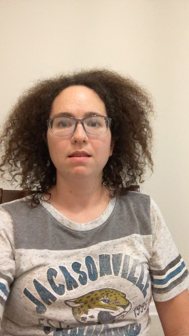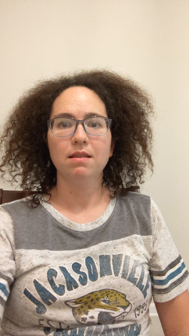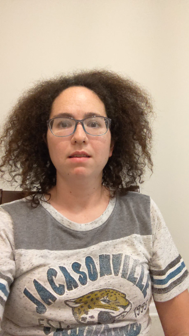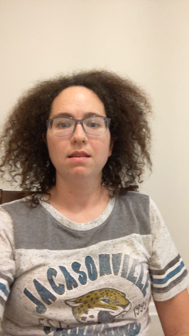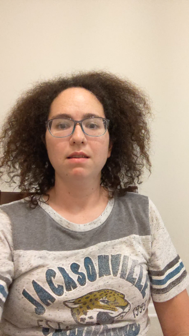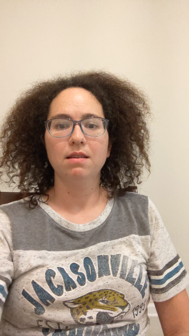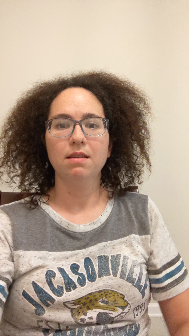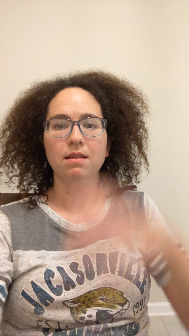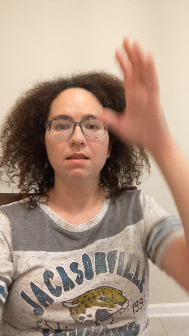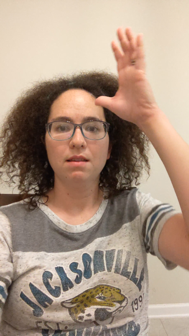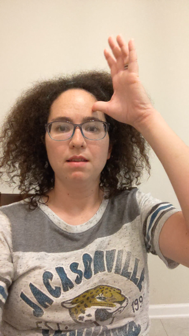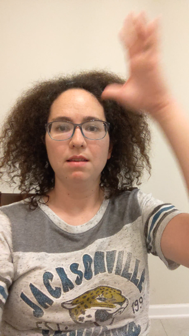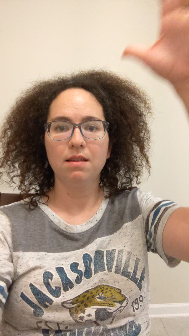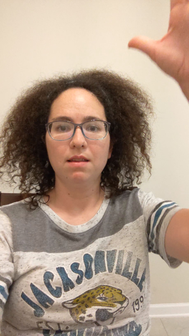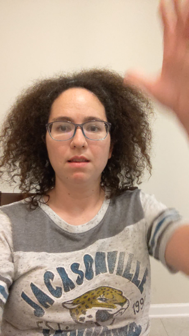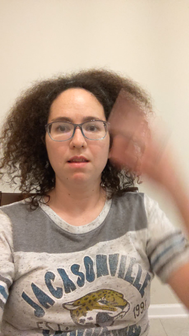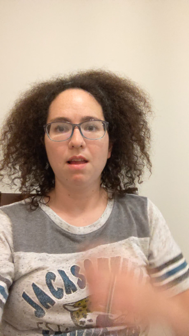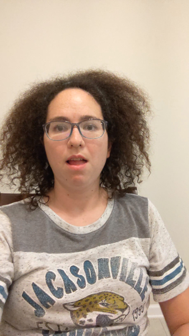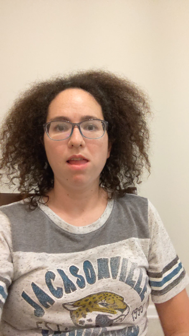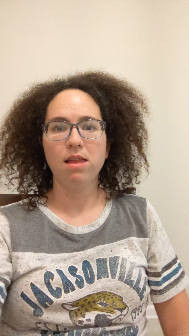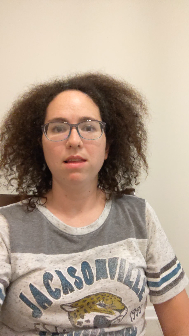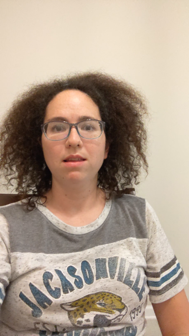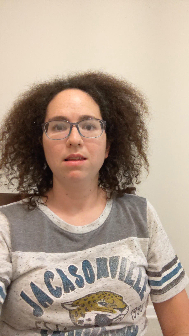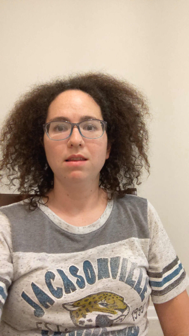deer